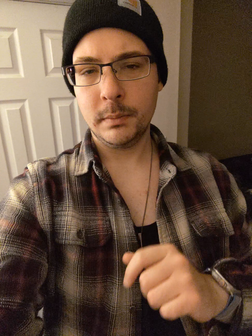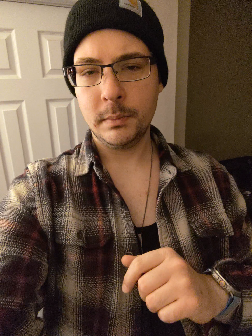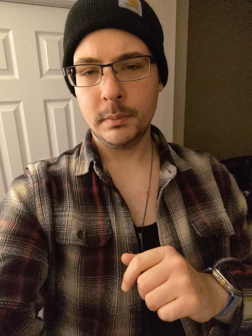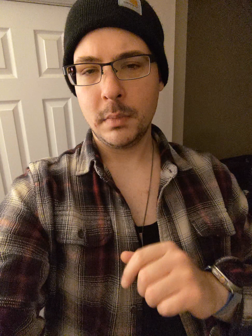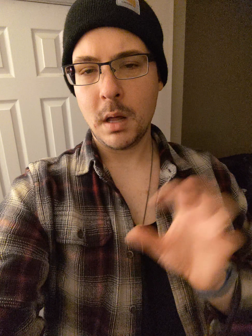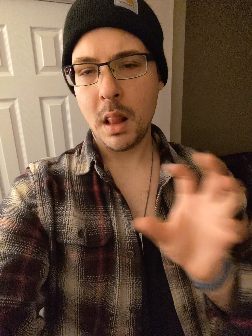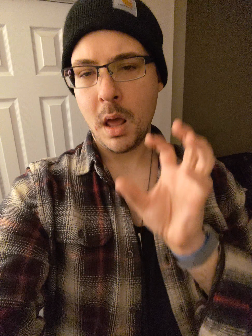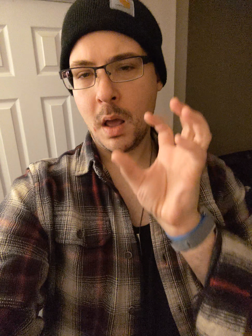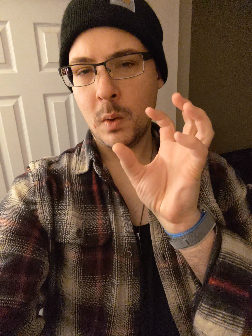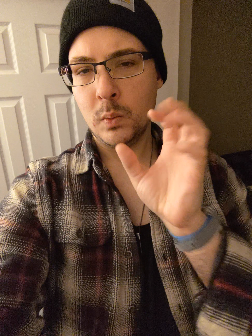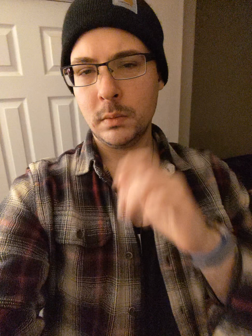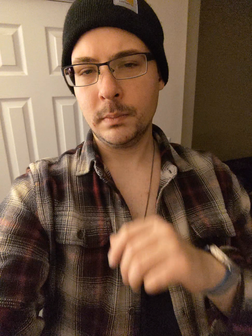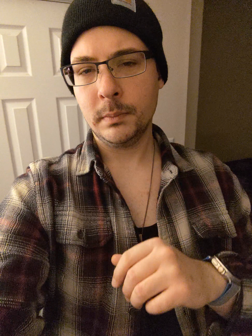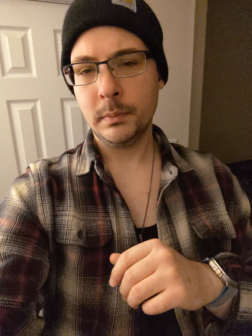cloud